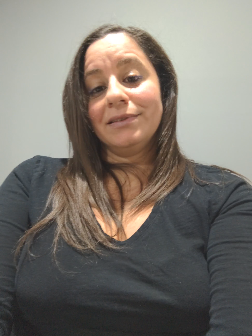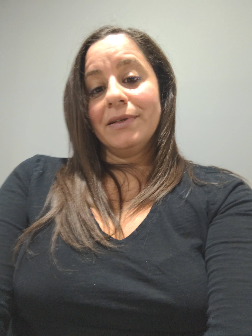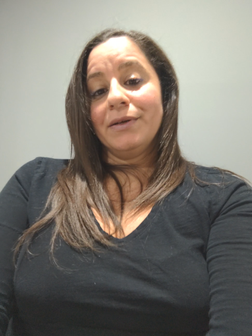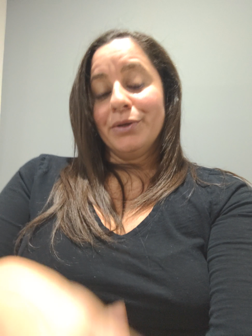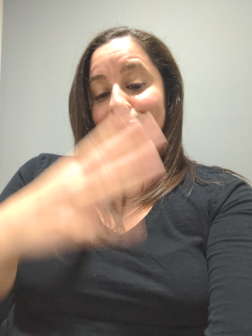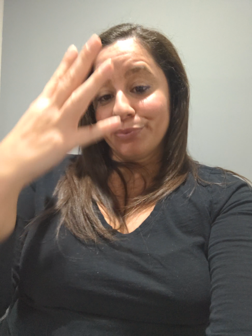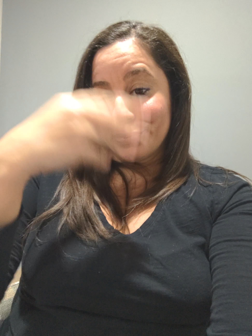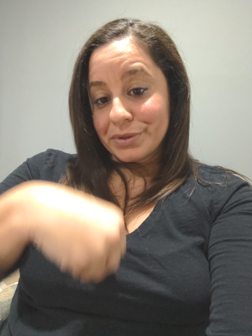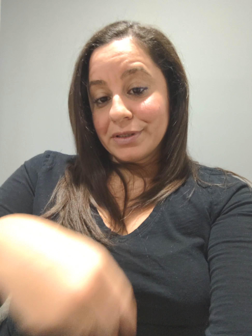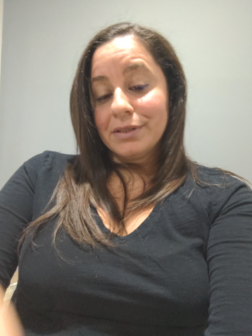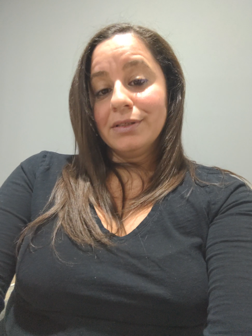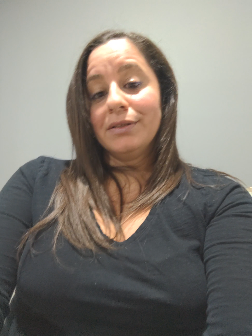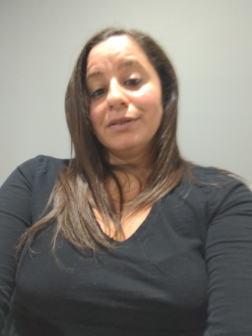pretty